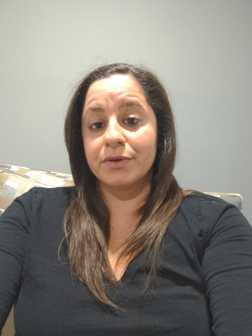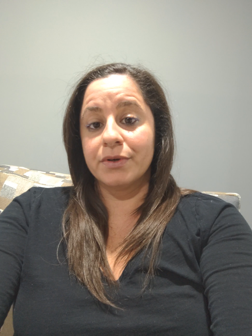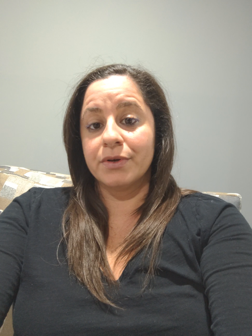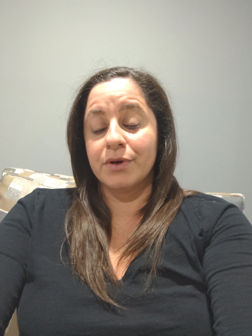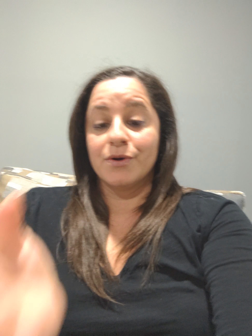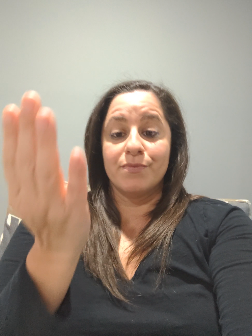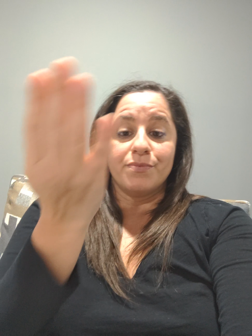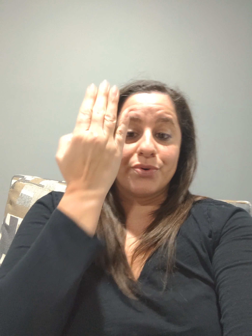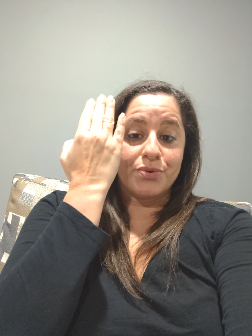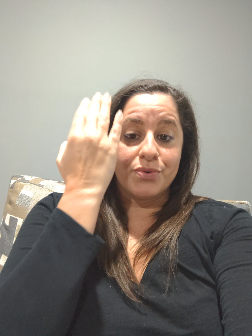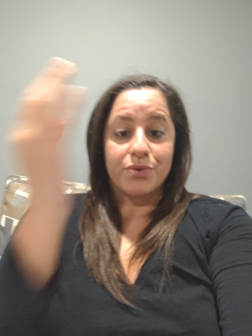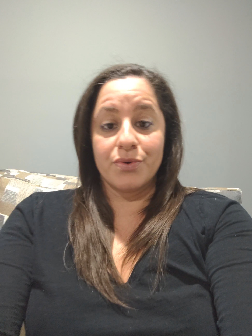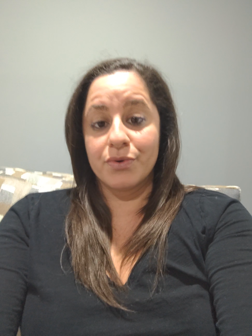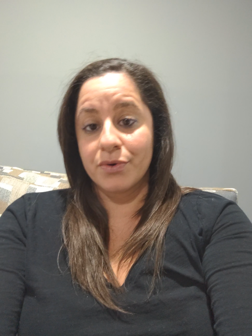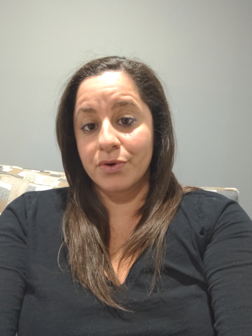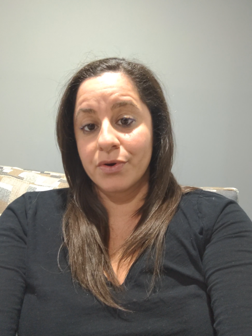morning